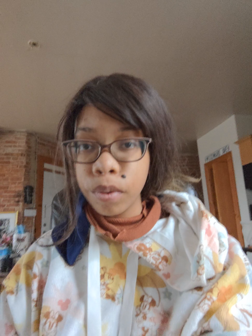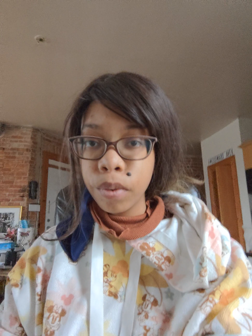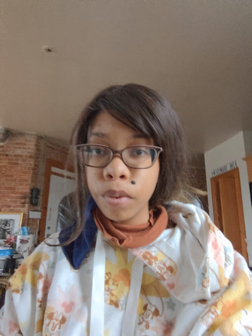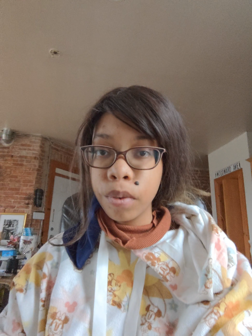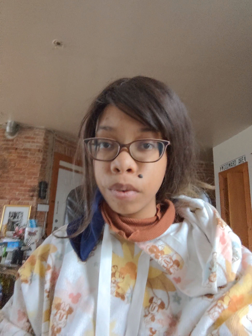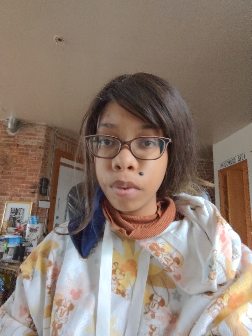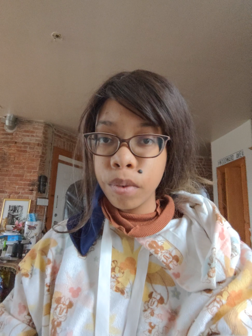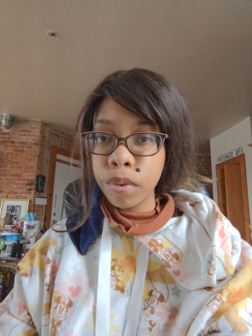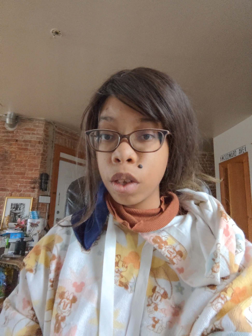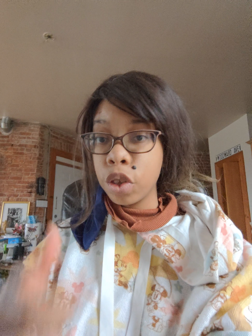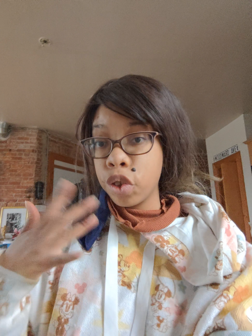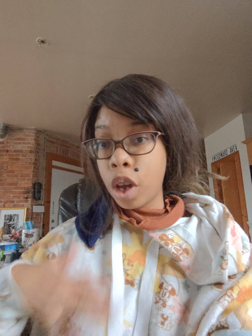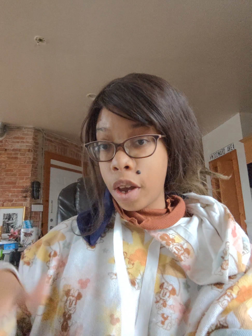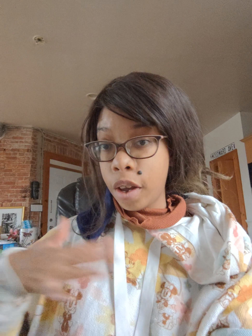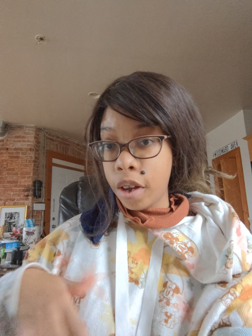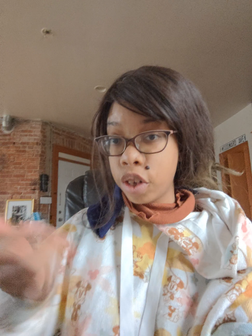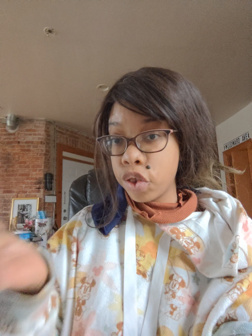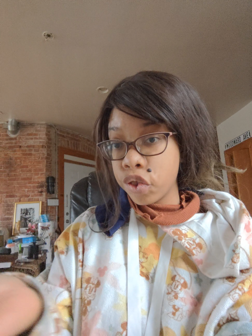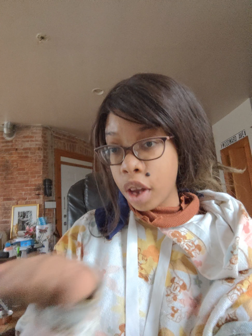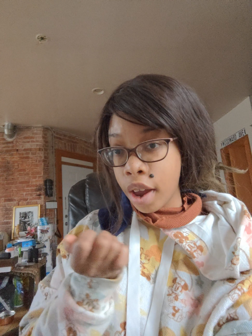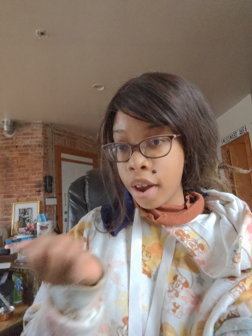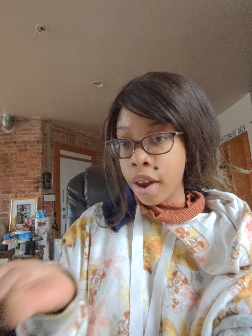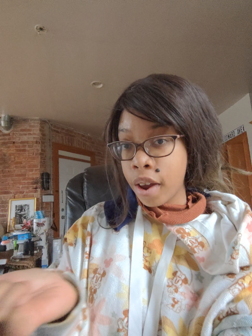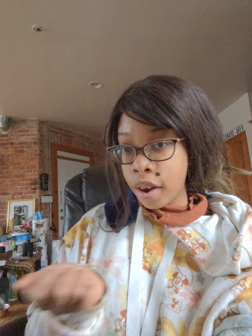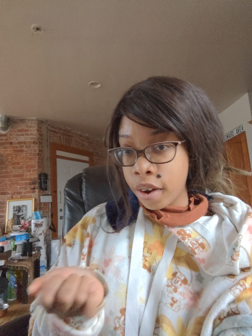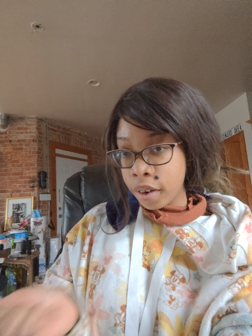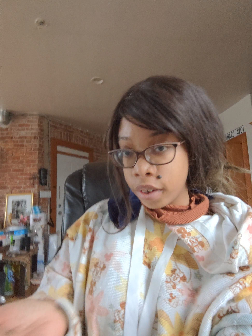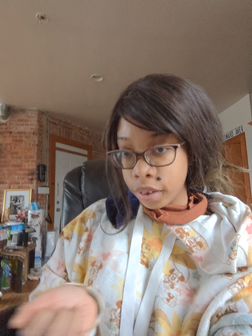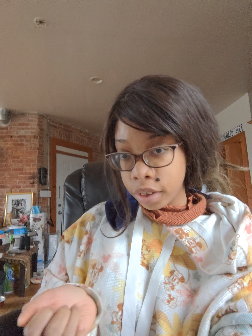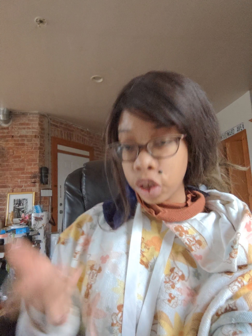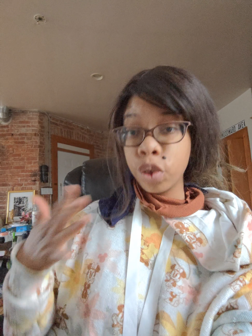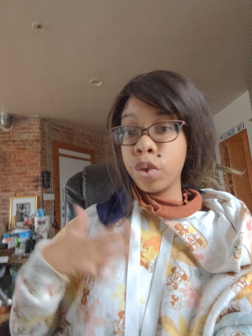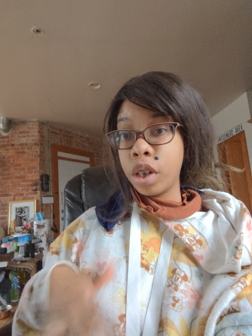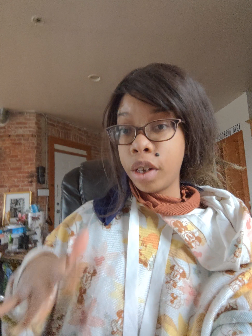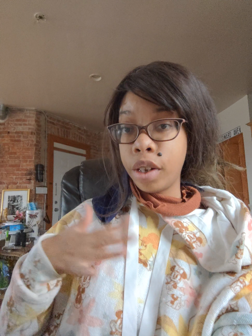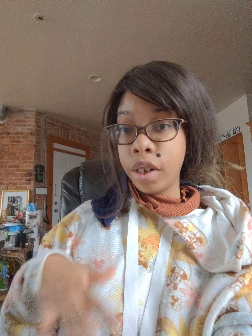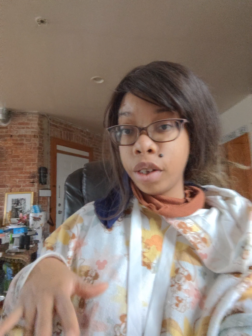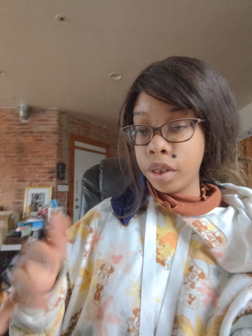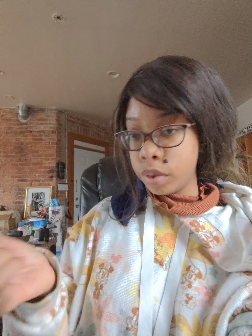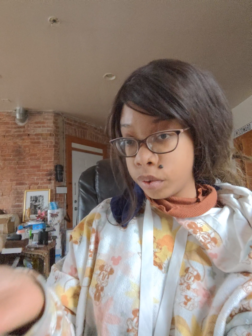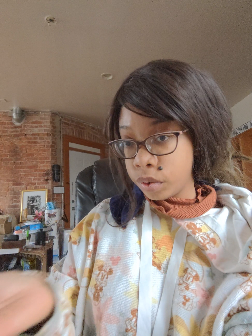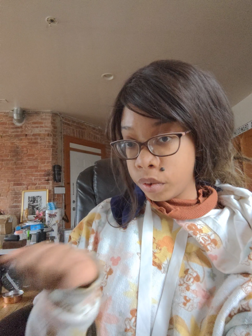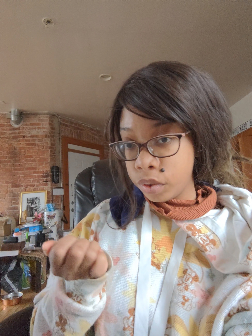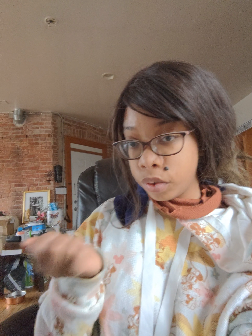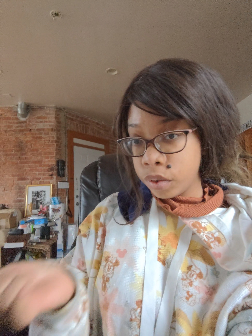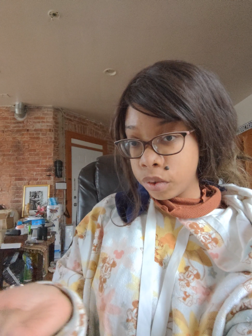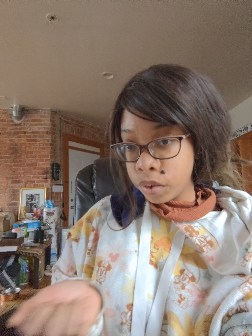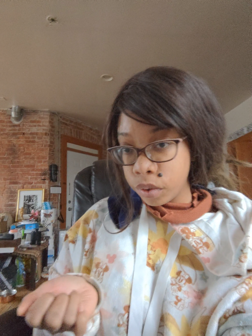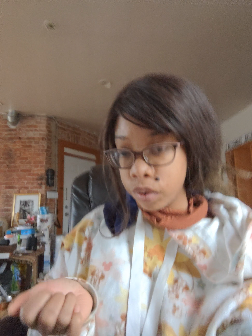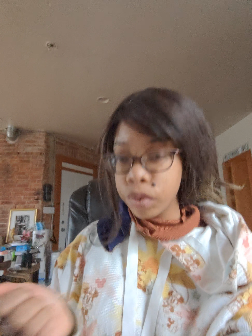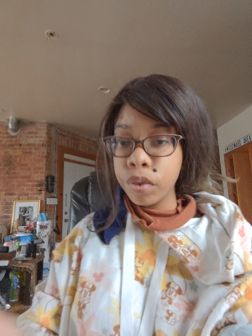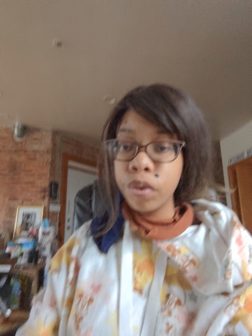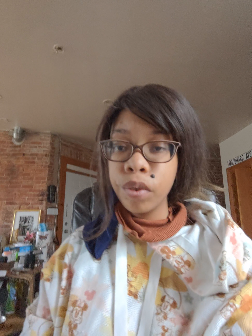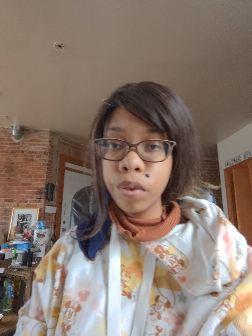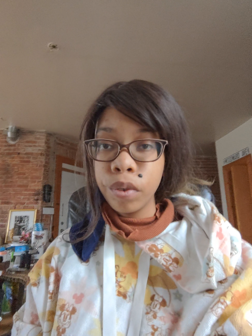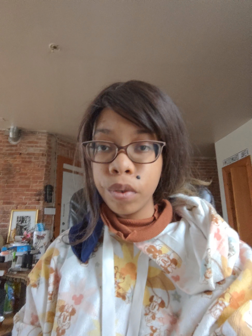drawer